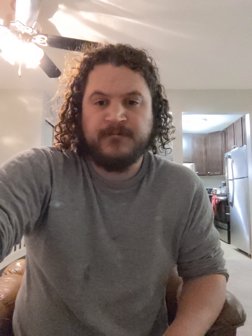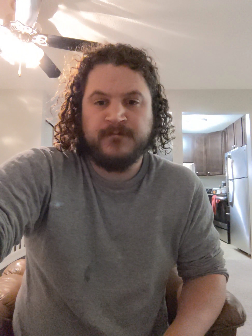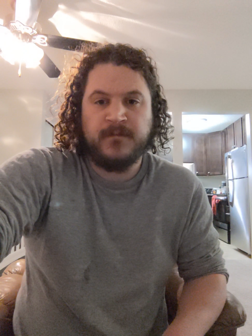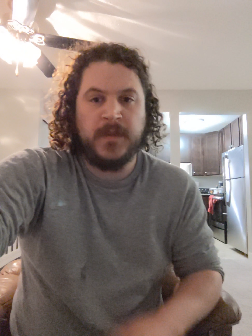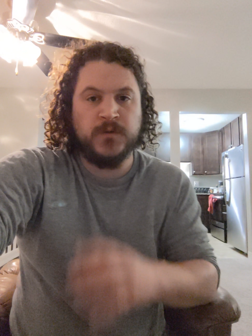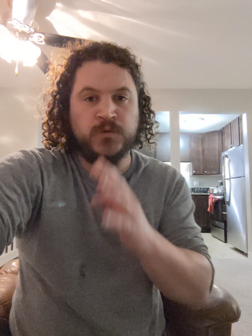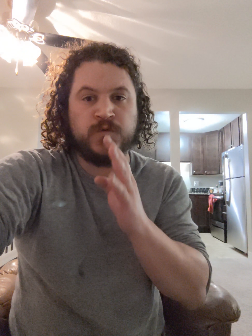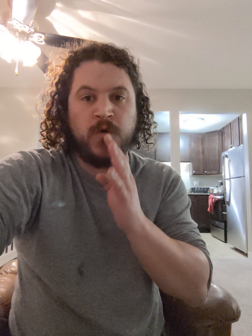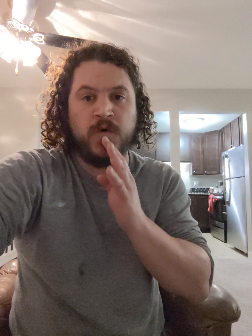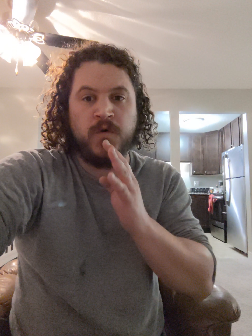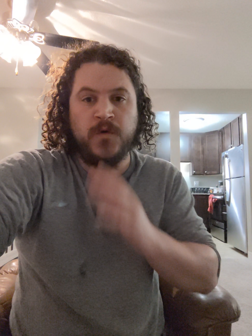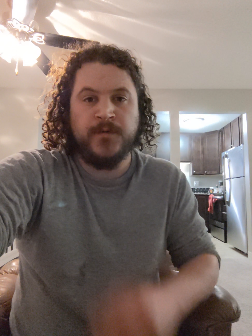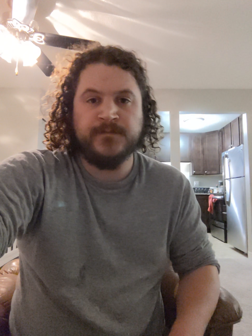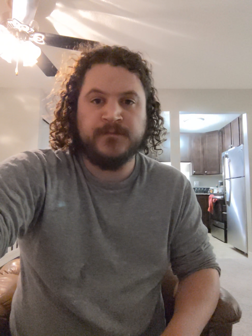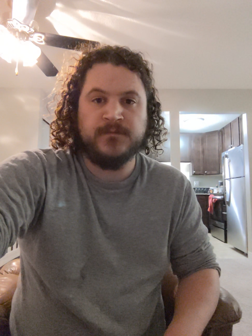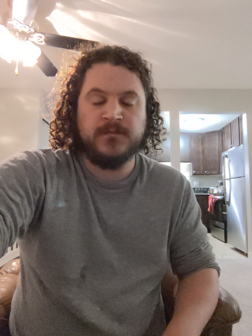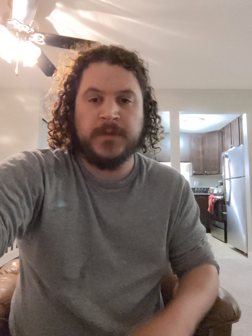talk